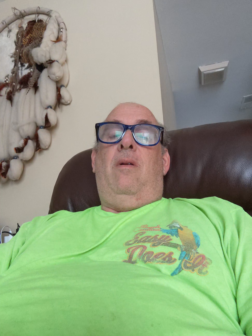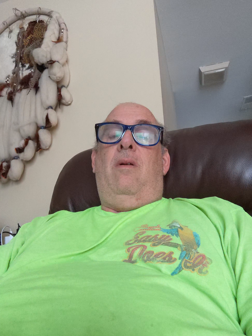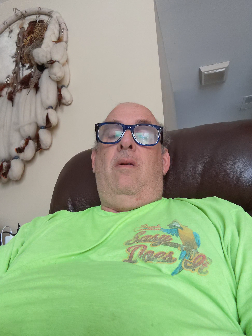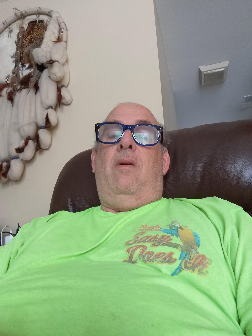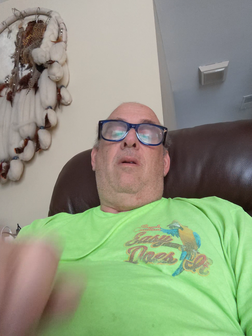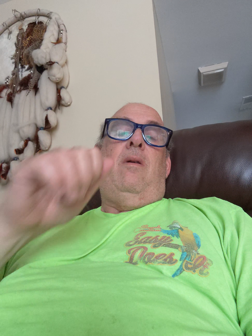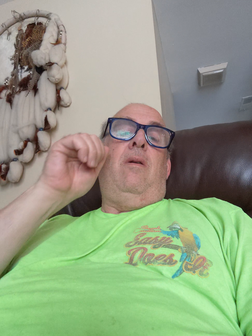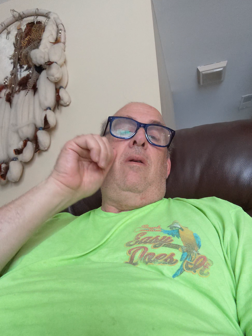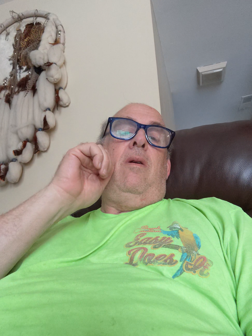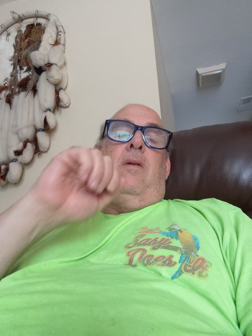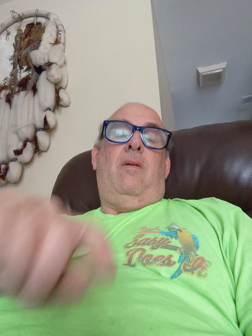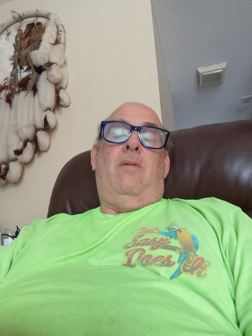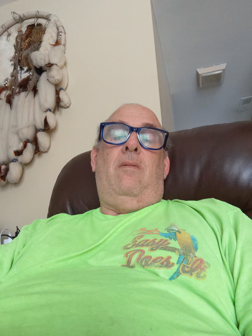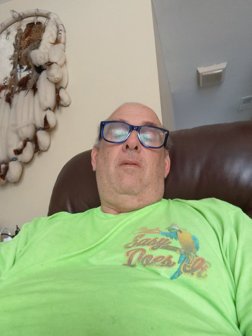aunt